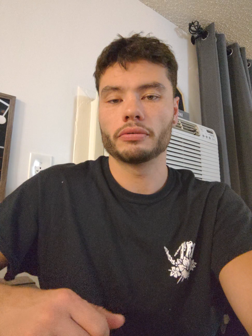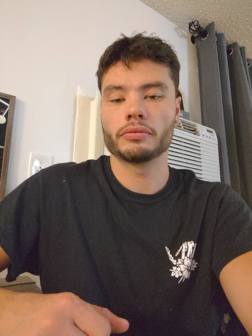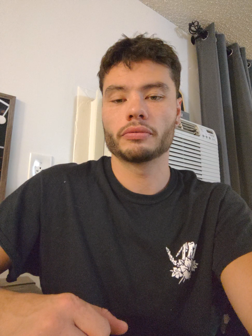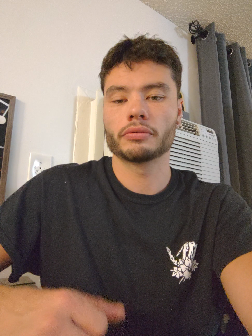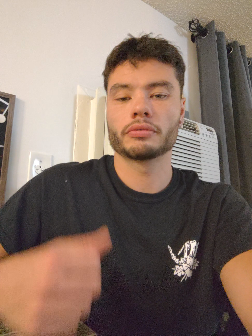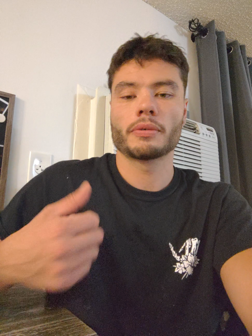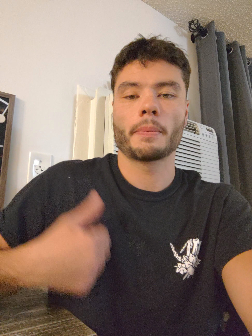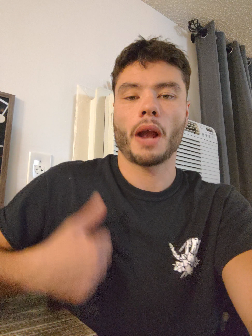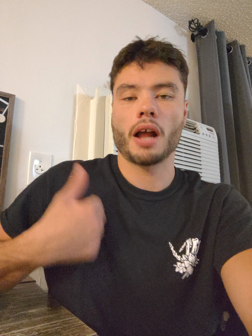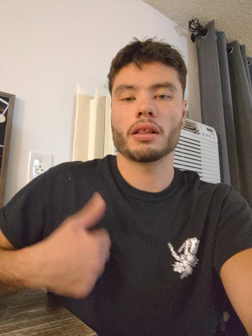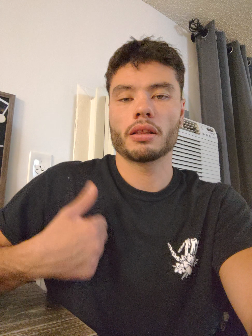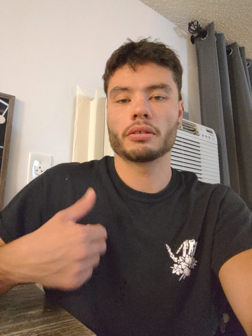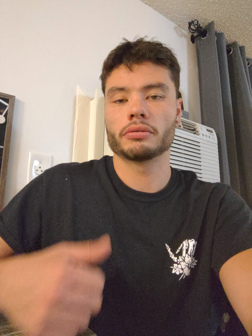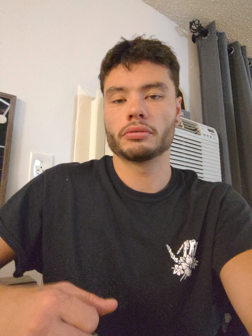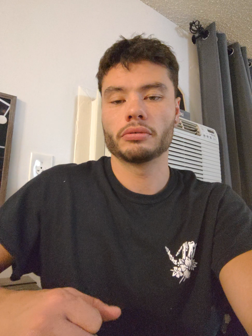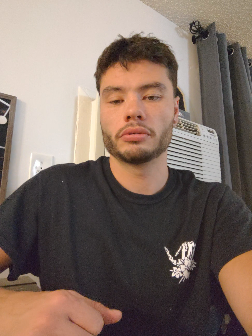bath